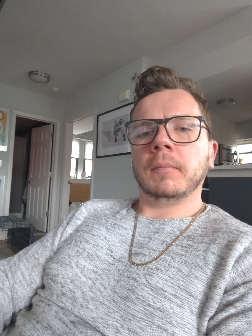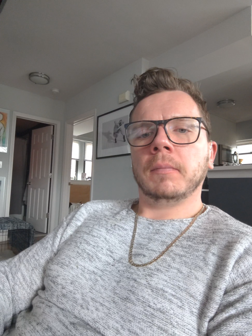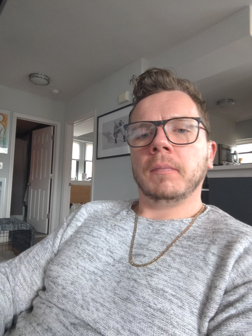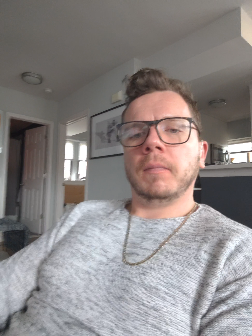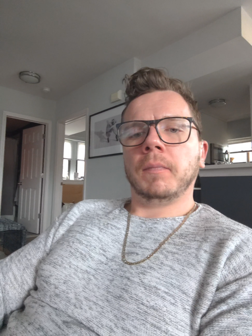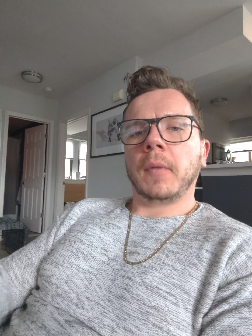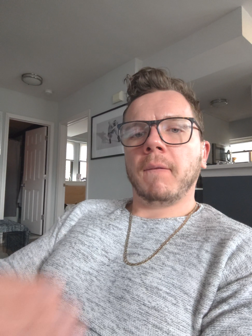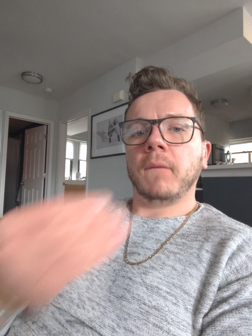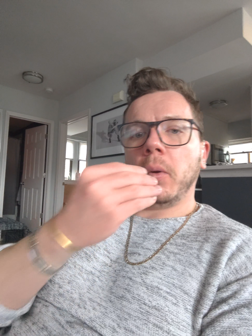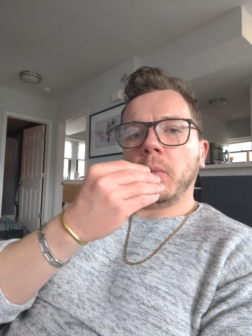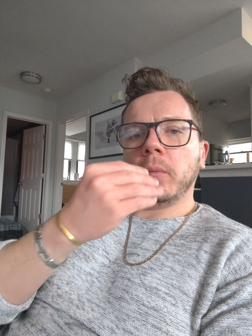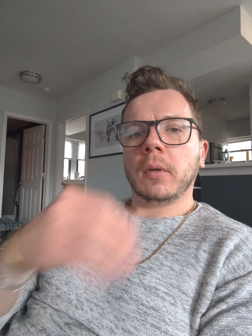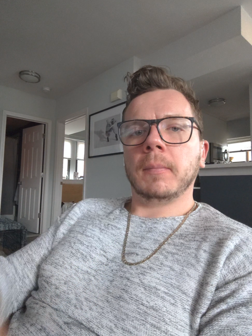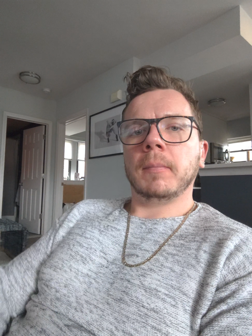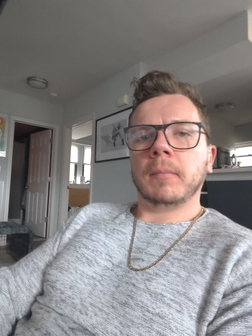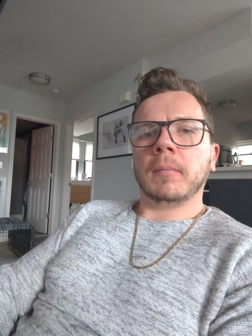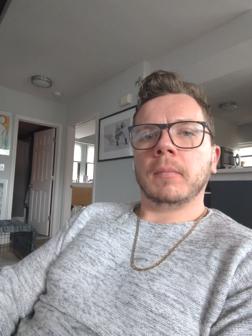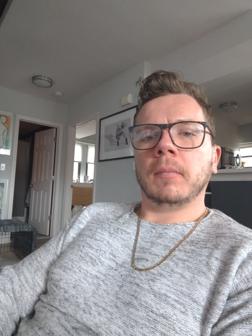food